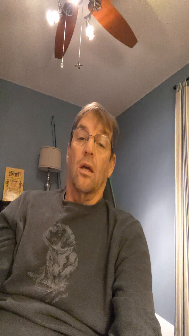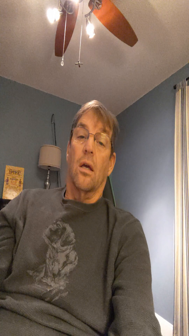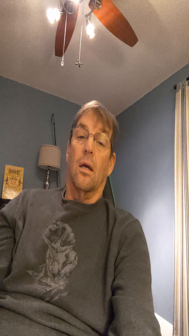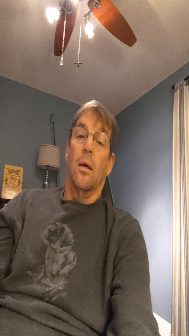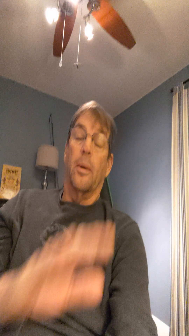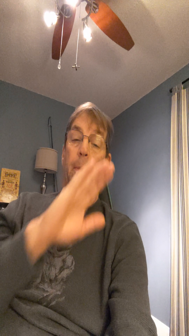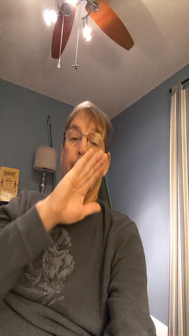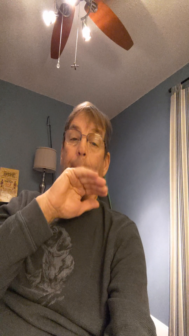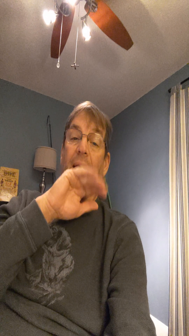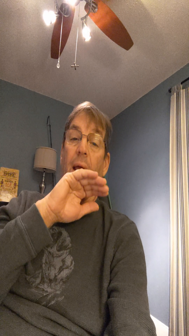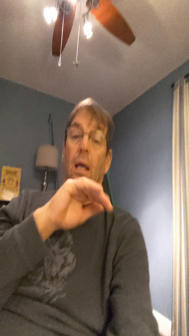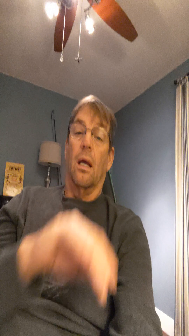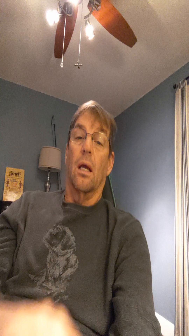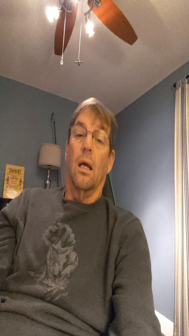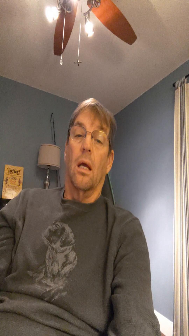pig